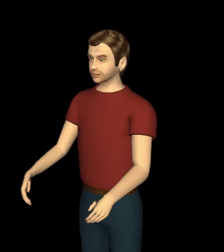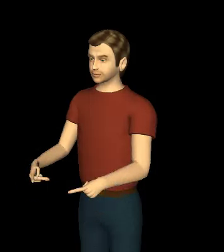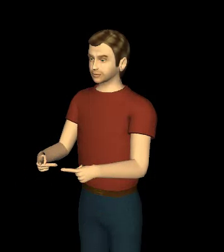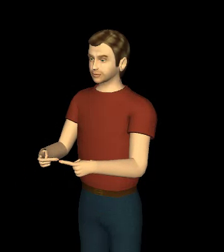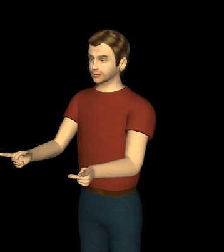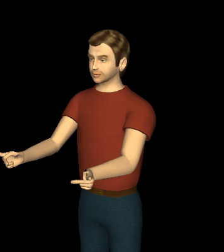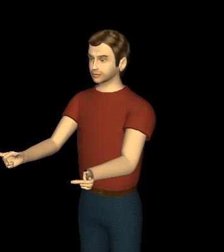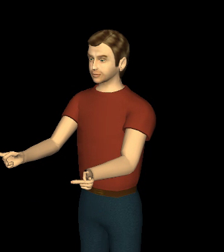عام